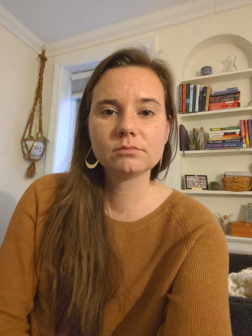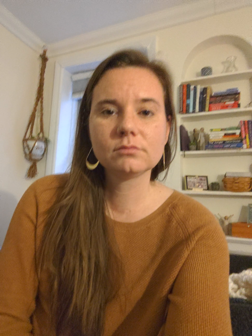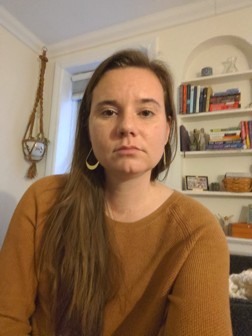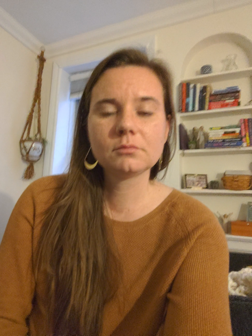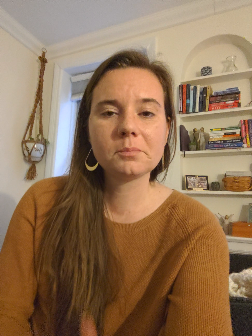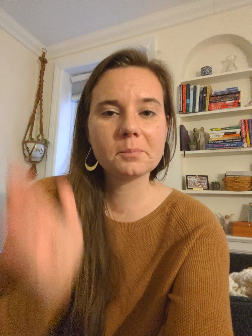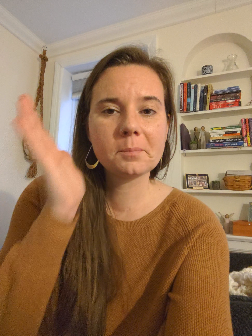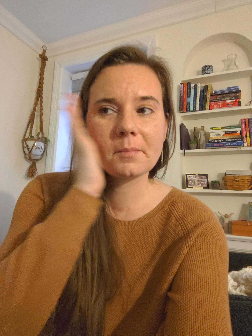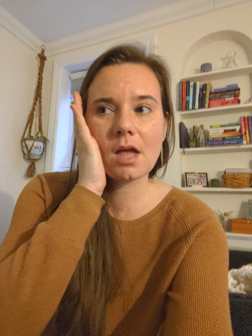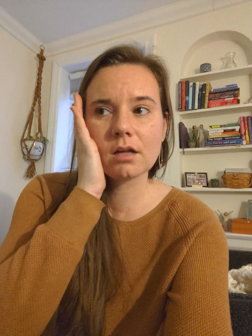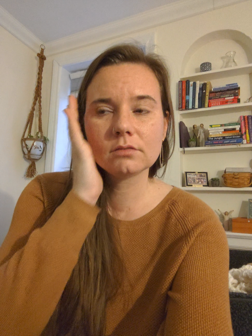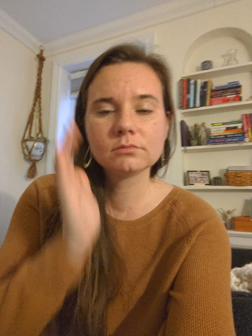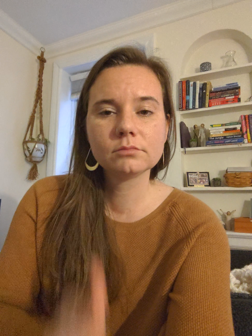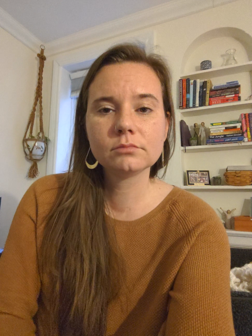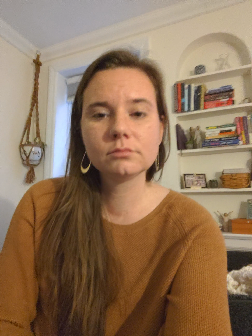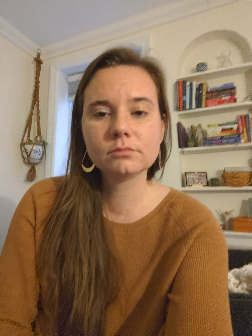bed